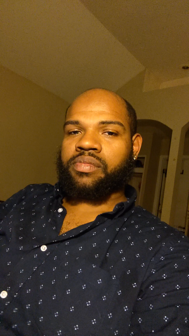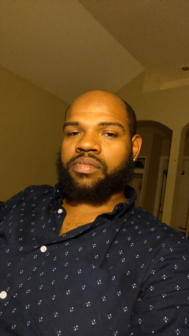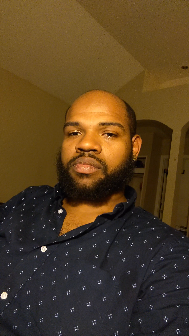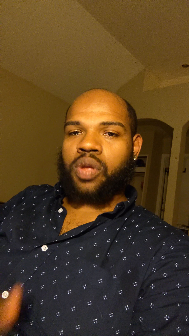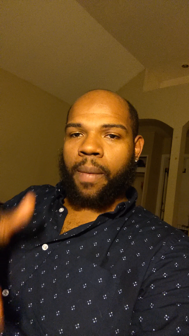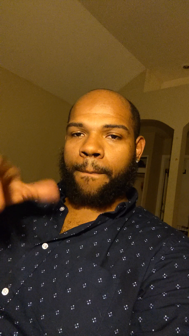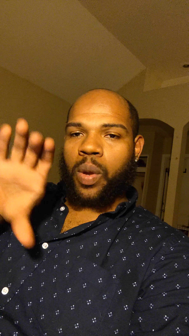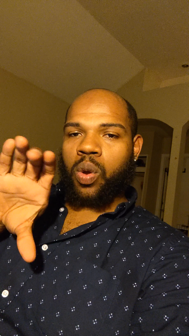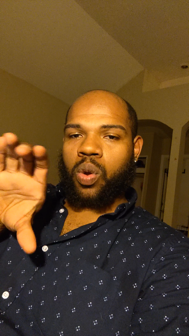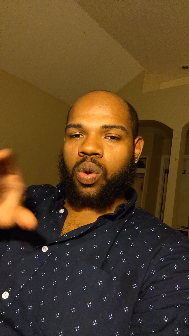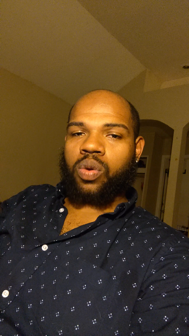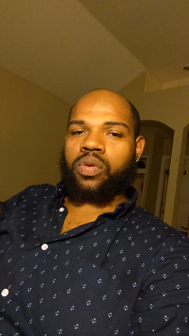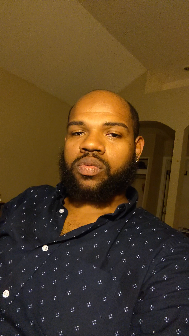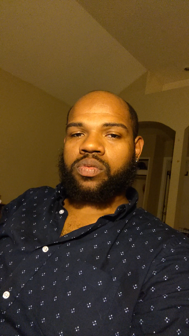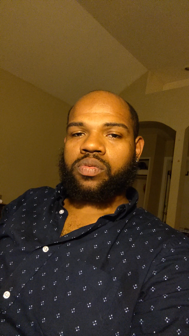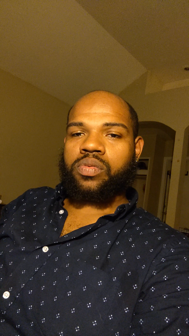pour